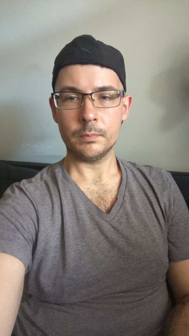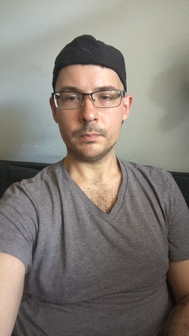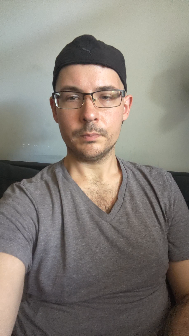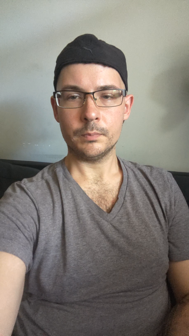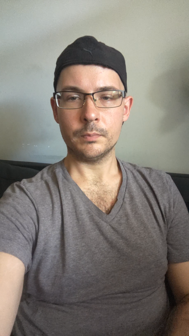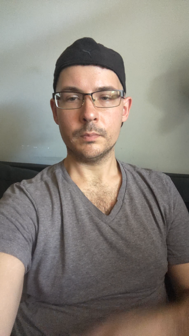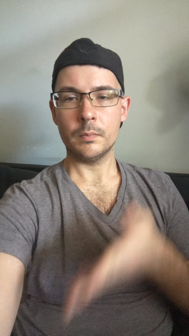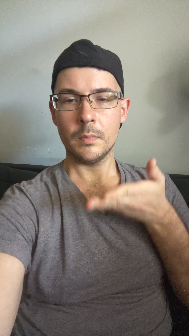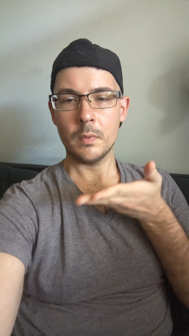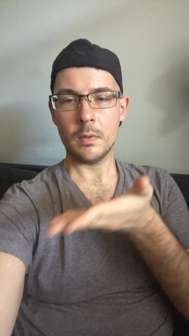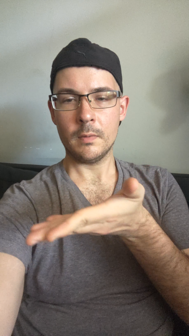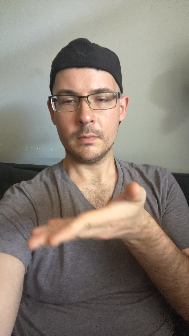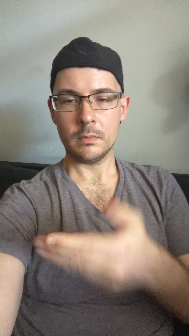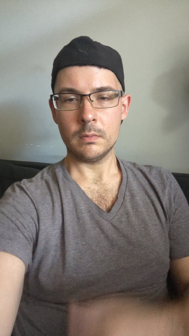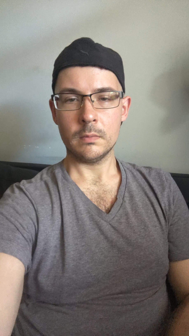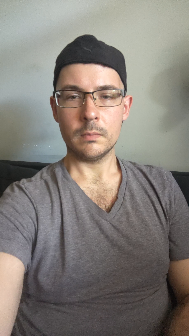oven